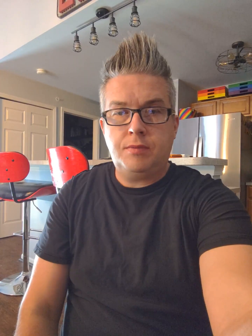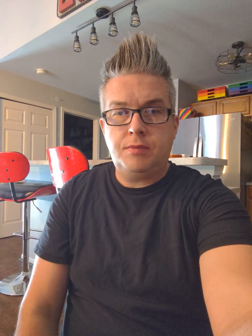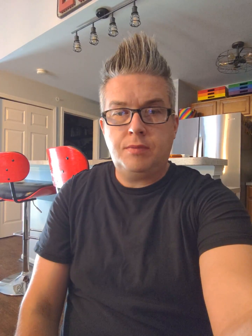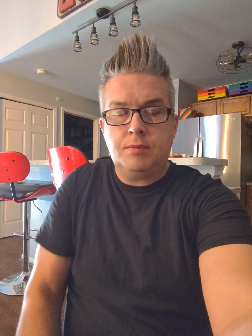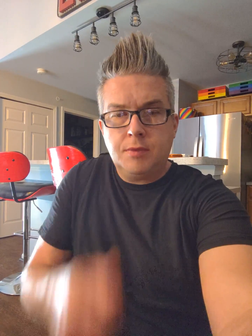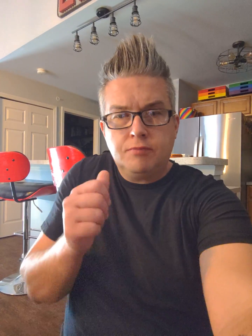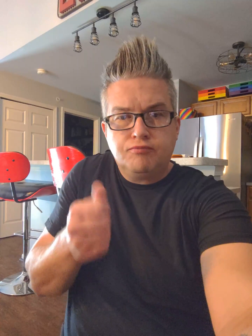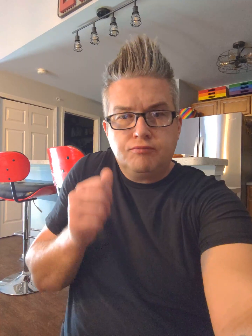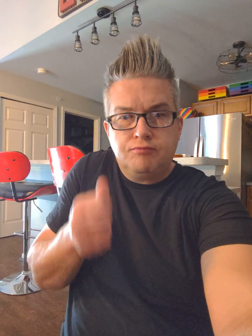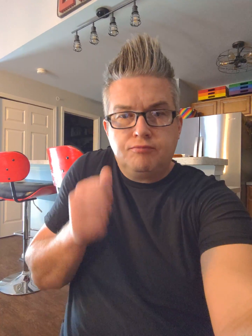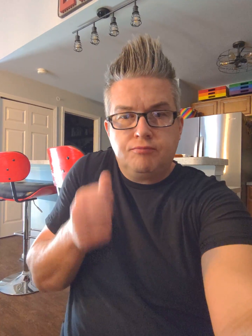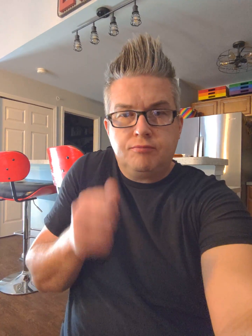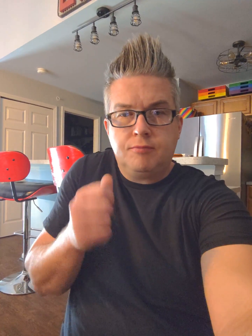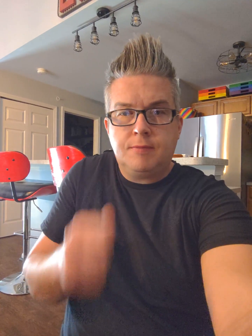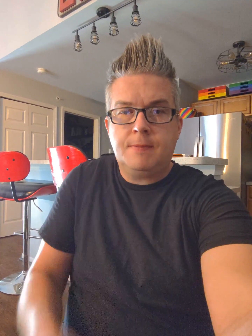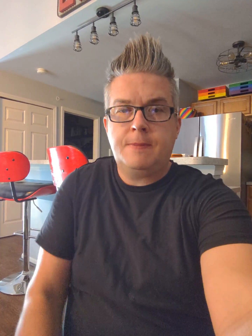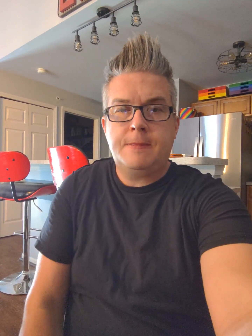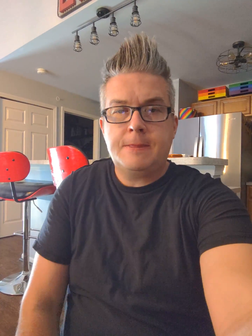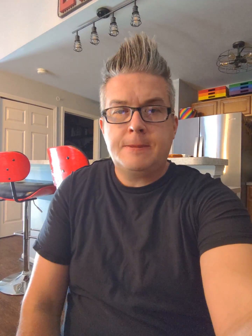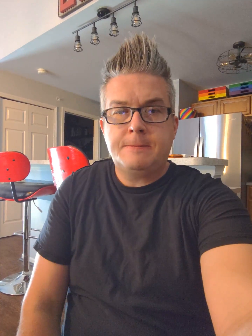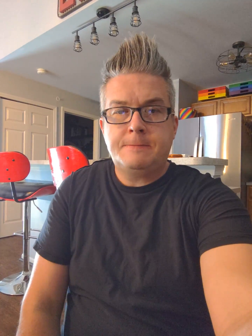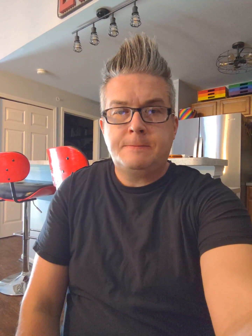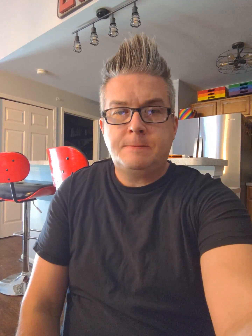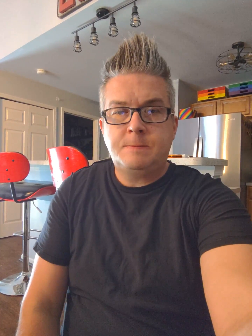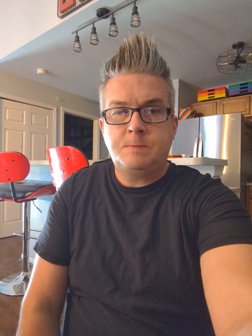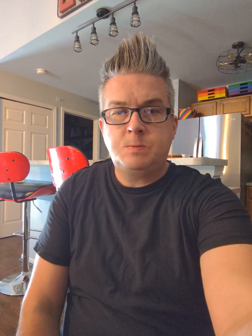cart